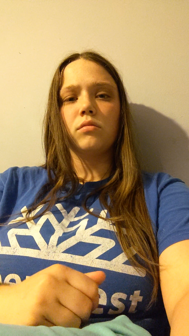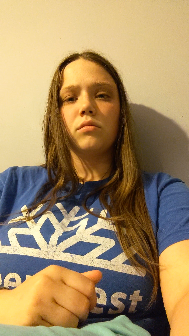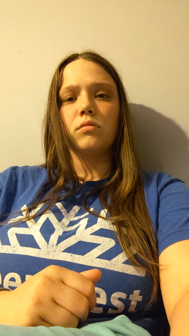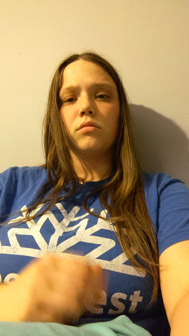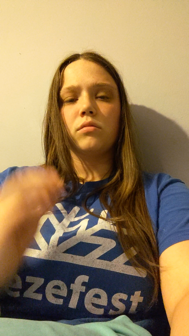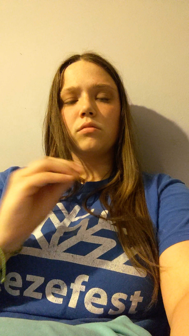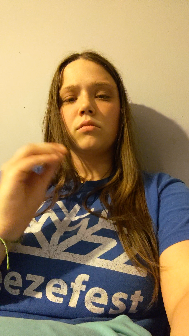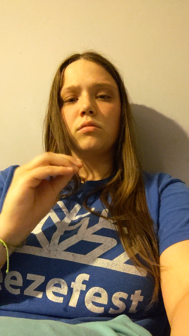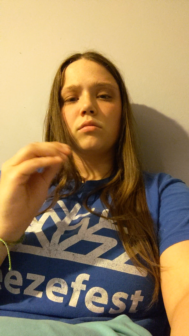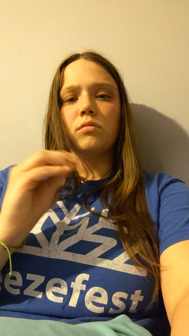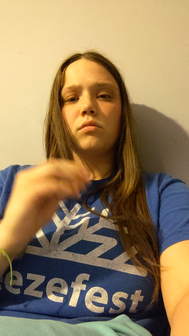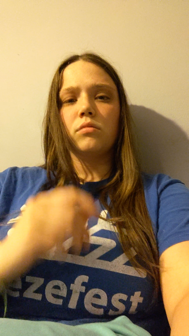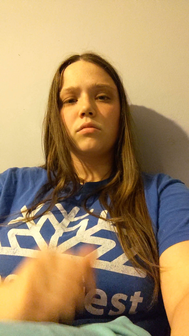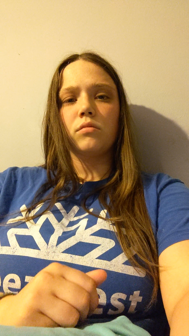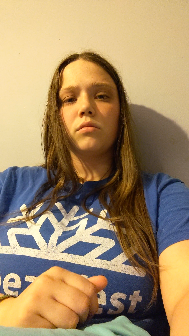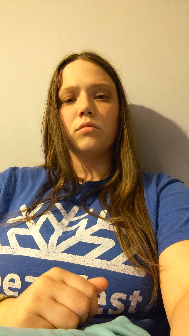more